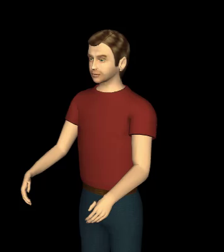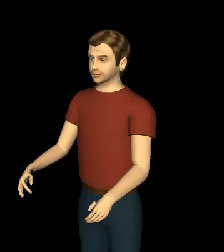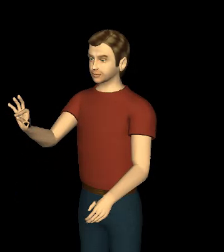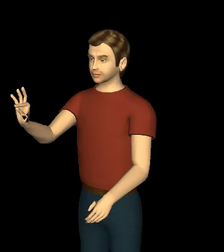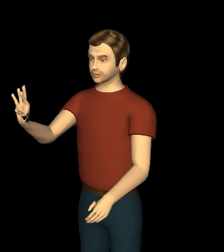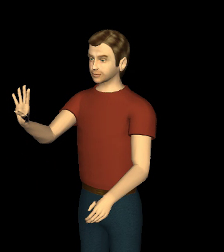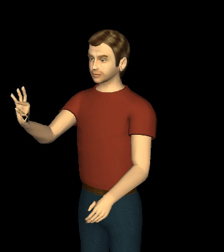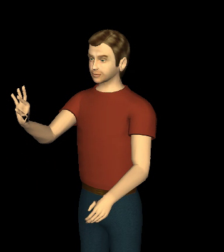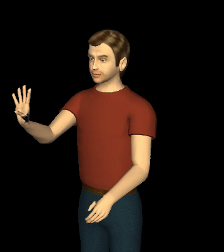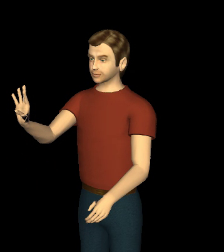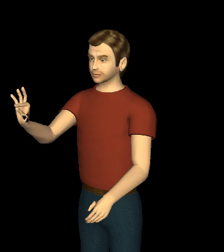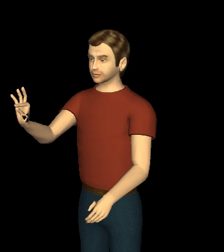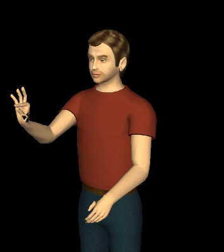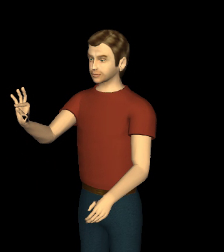50